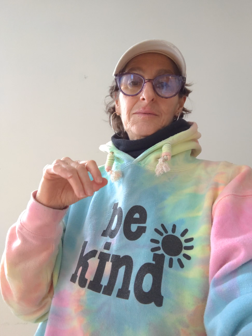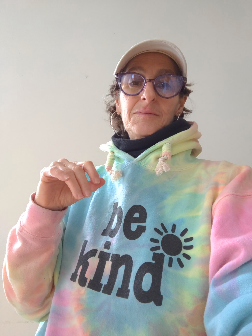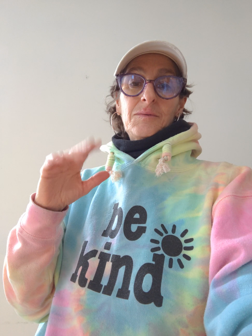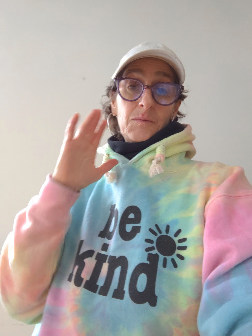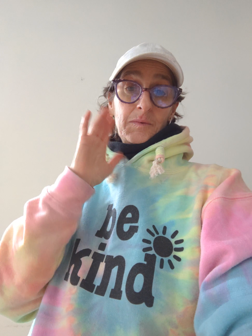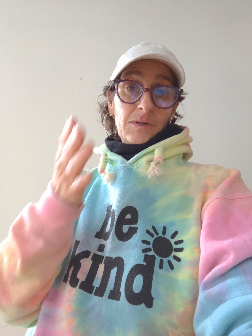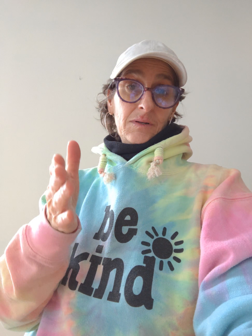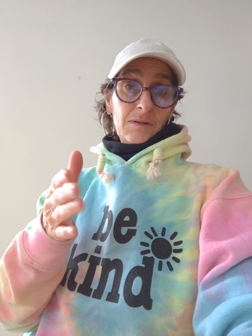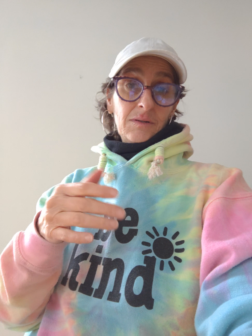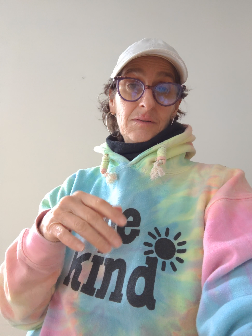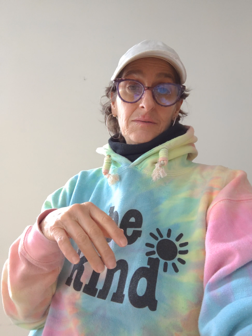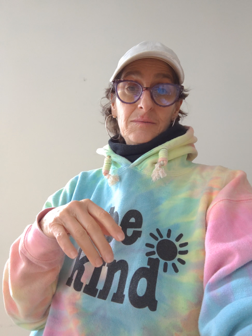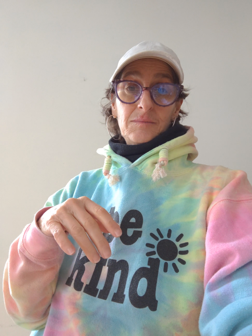will